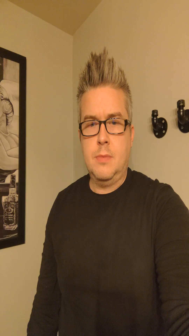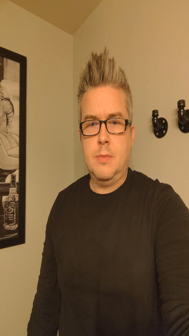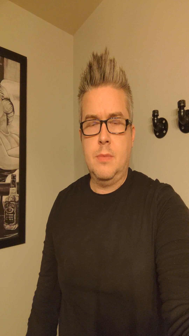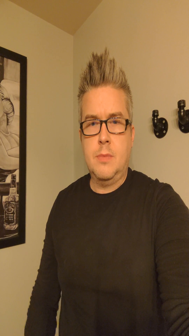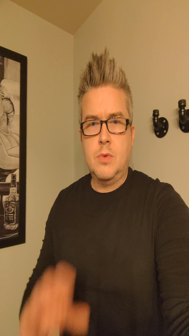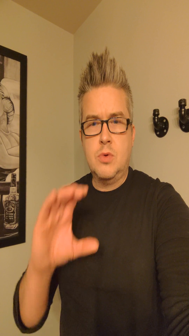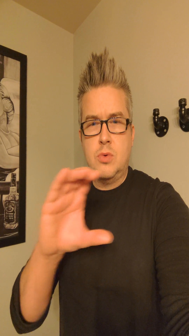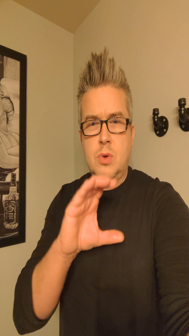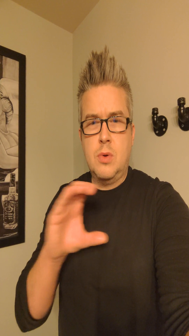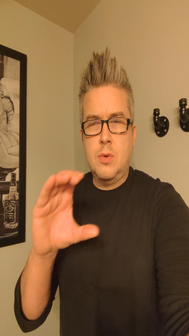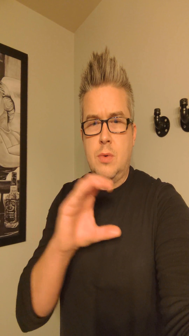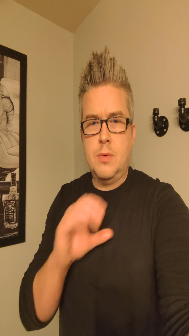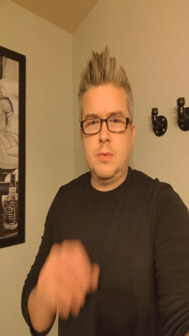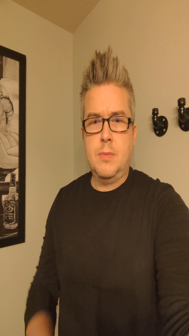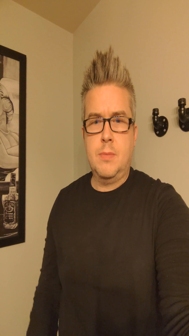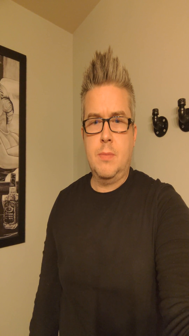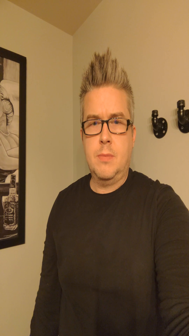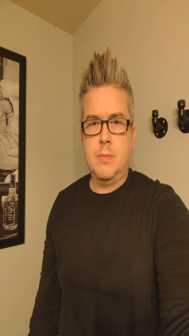chocolate